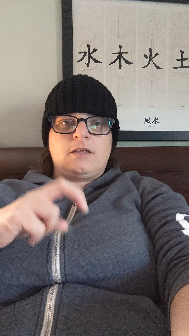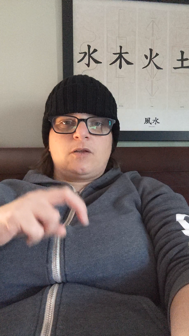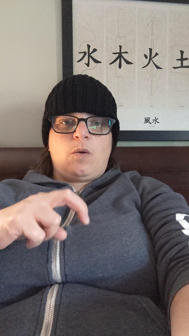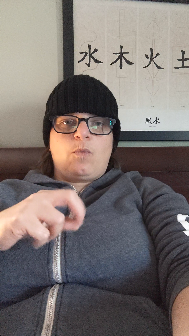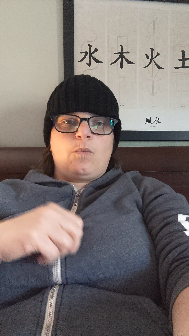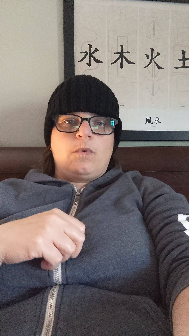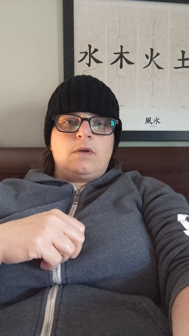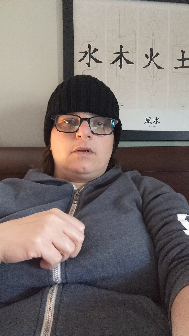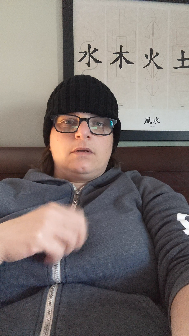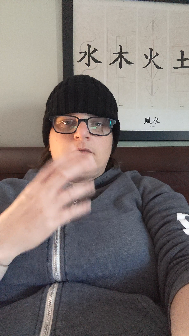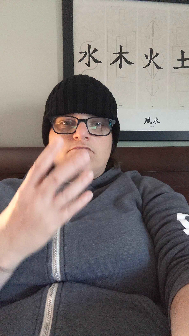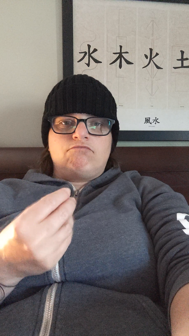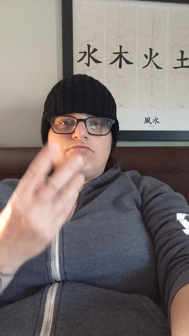gentle